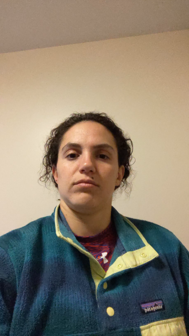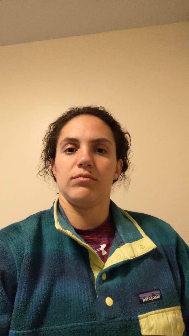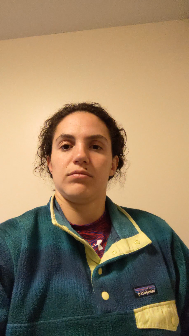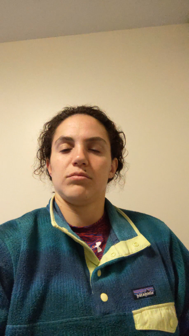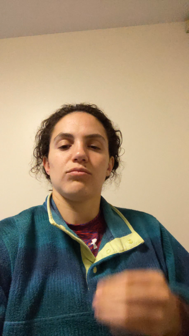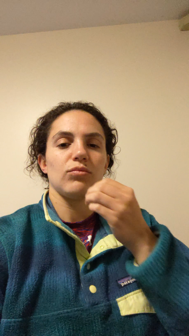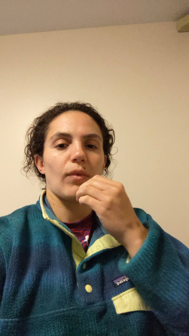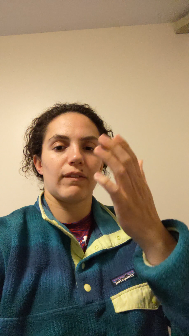breakfast